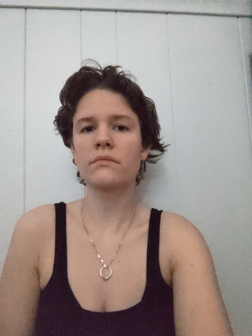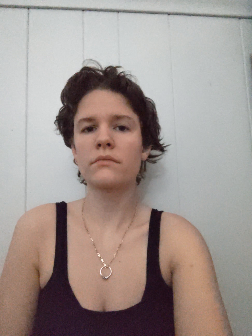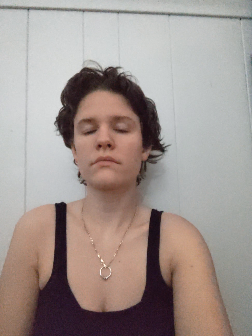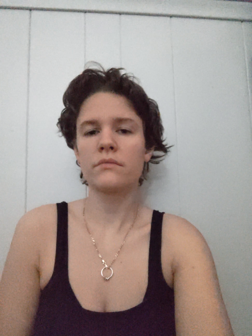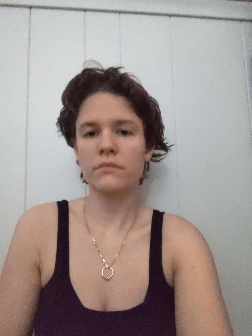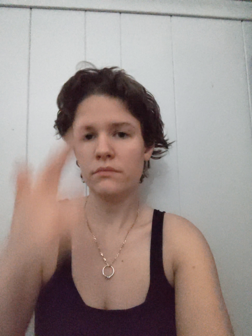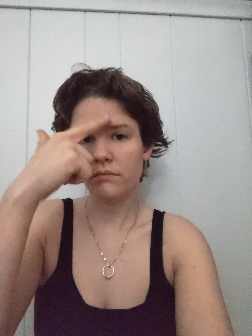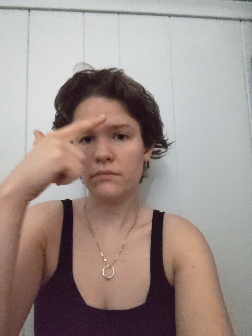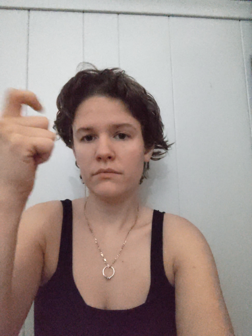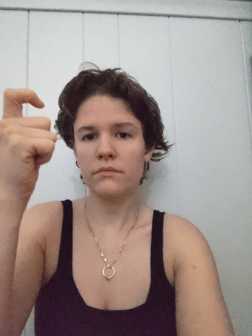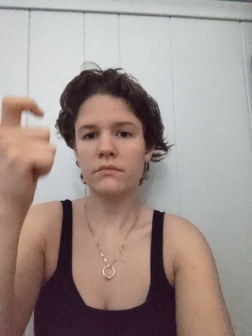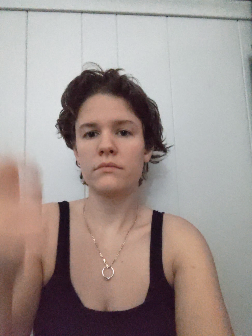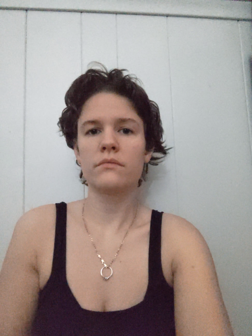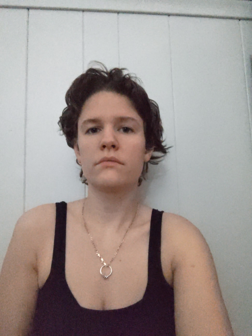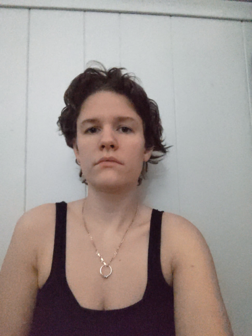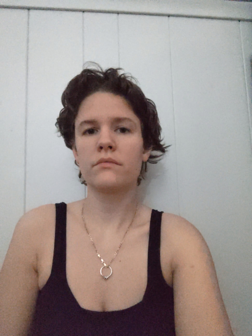because